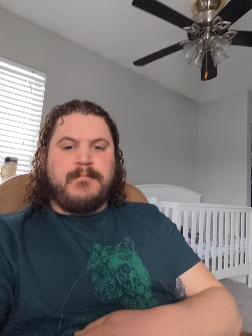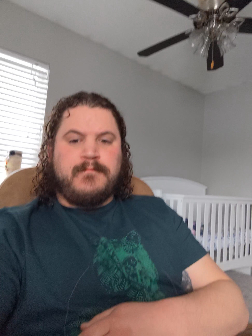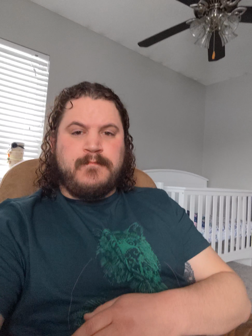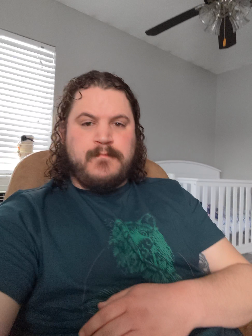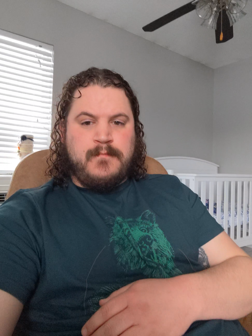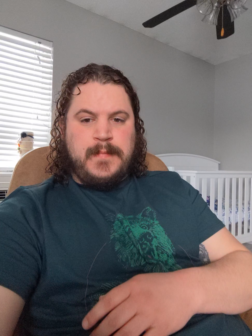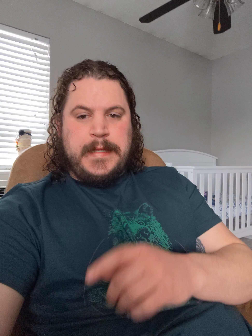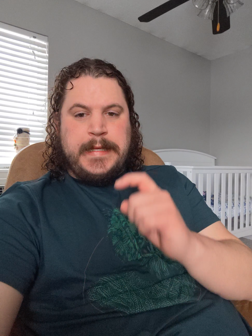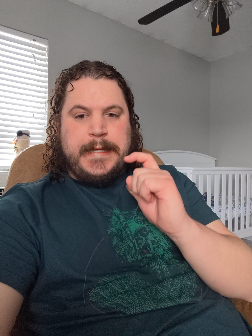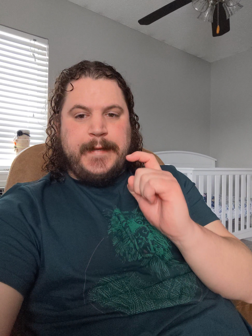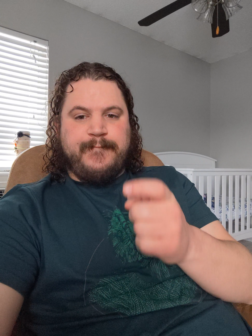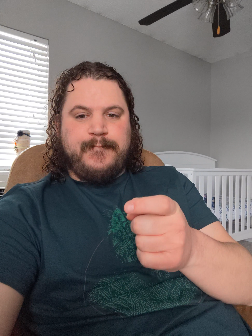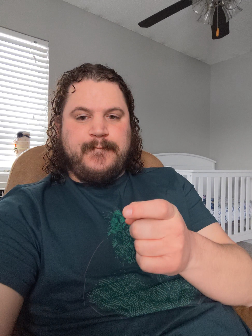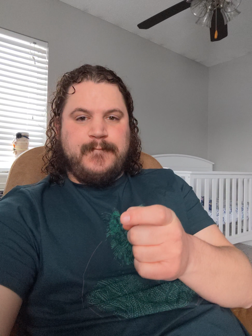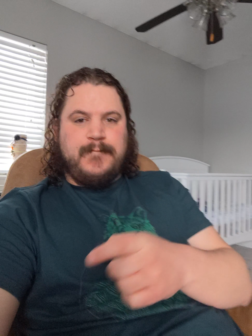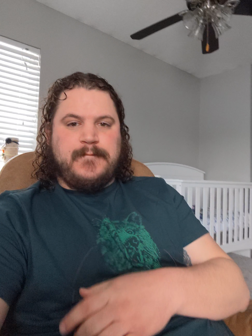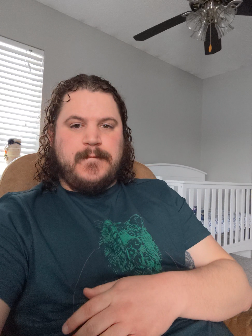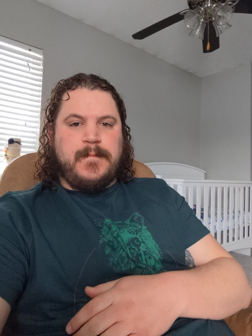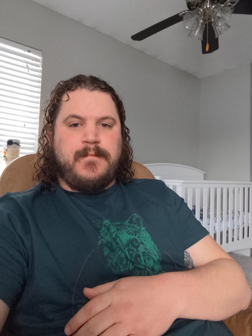gift